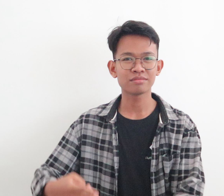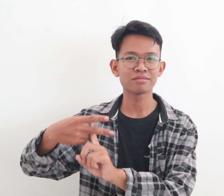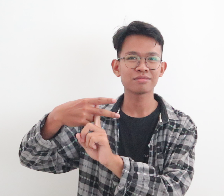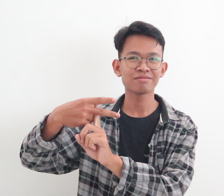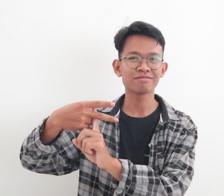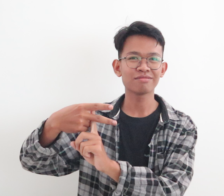F